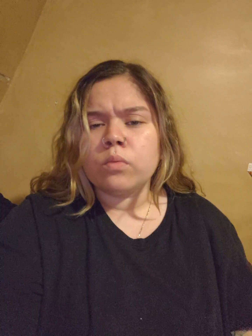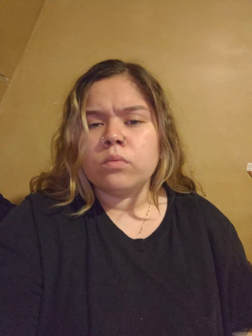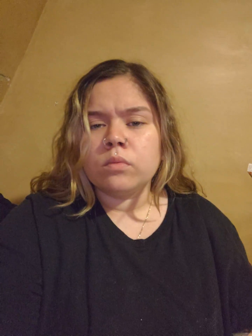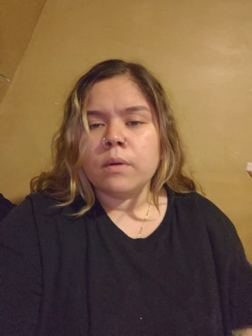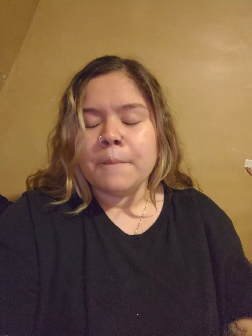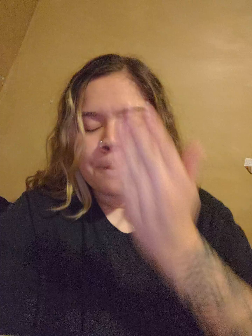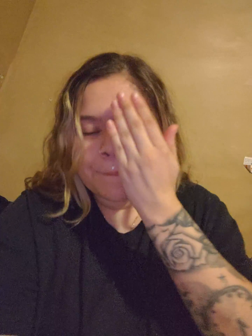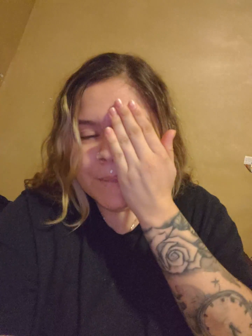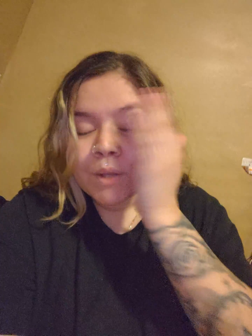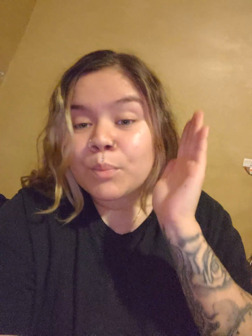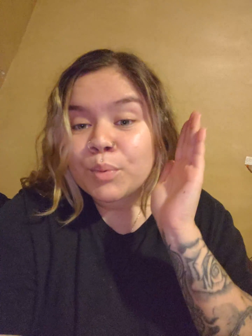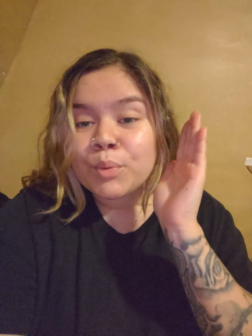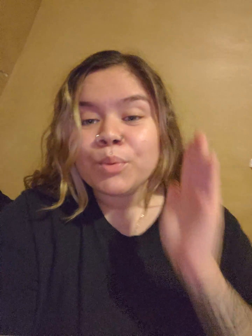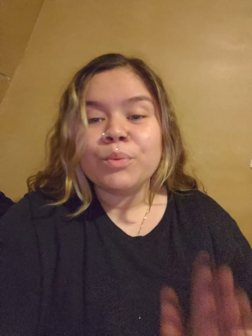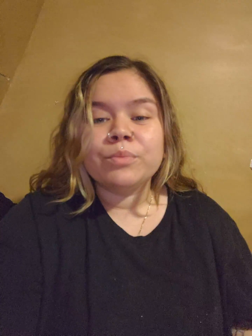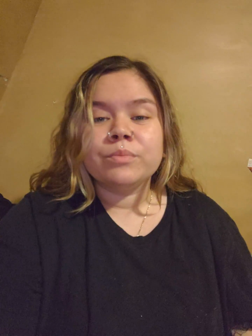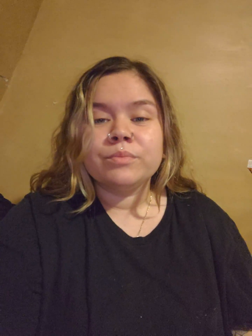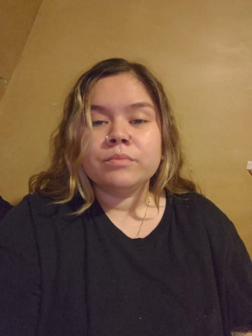peekaboo